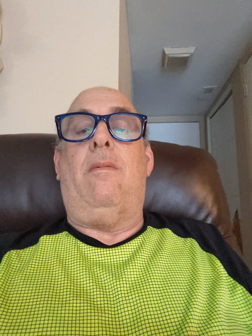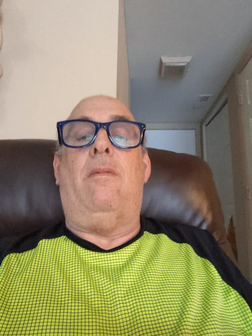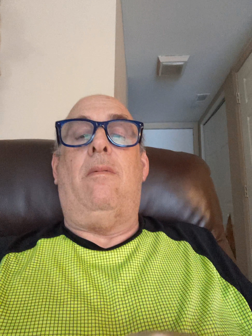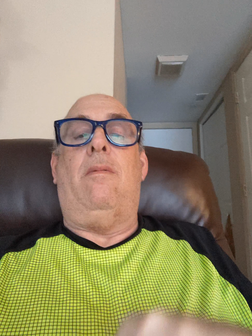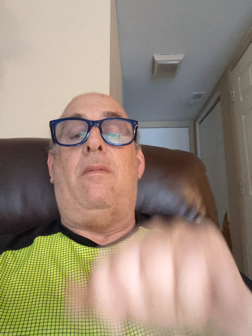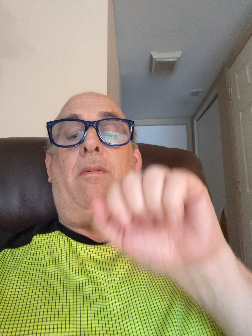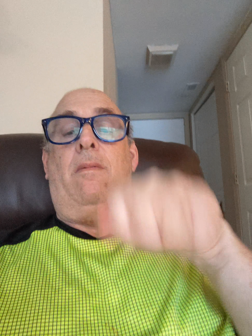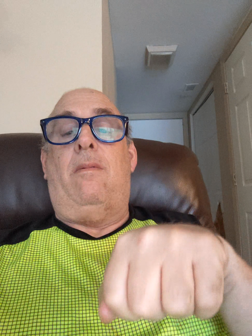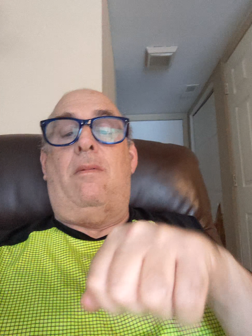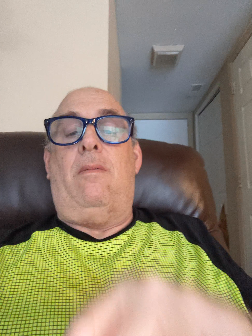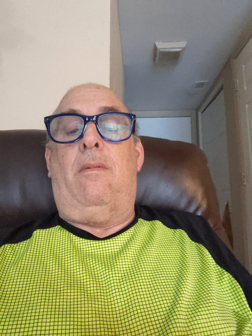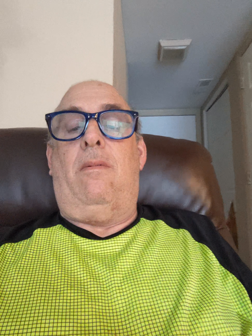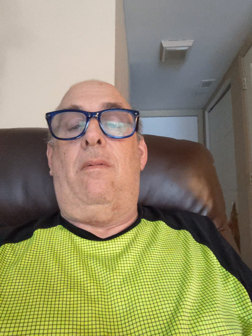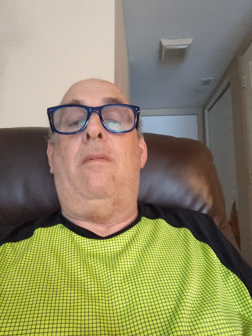can